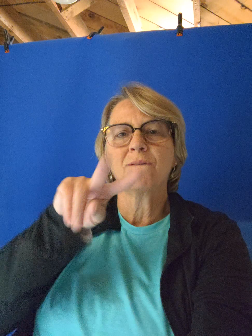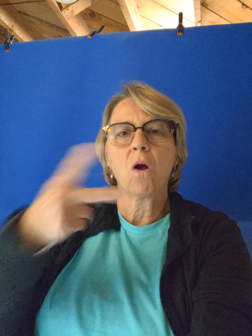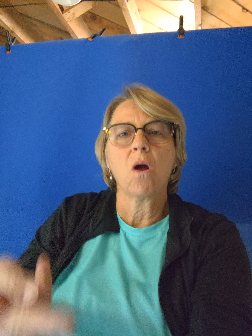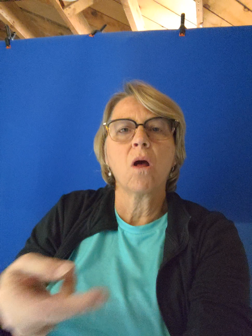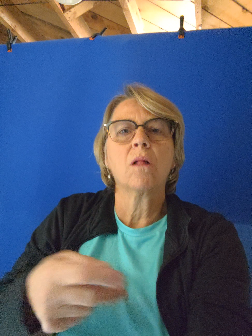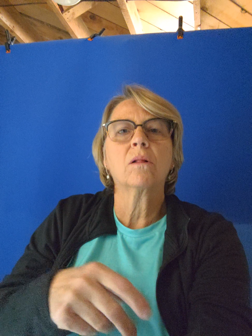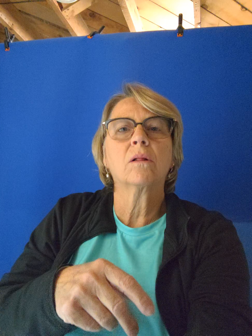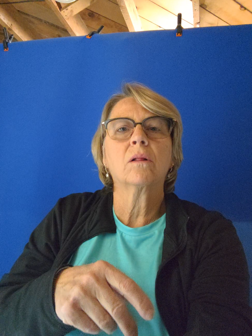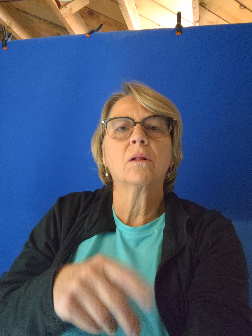fall